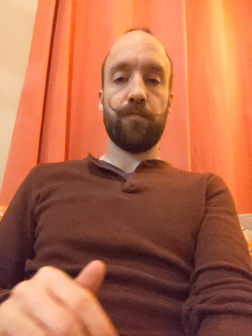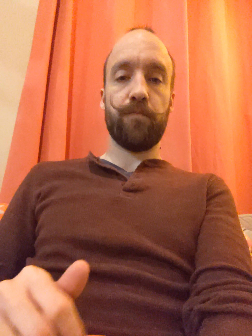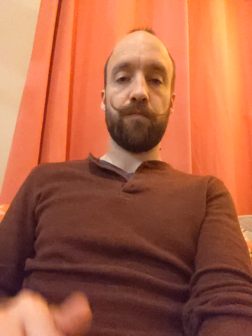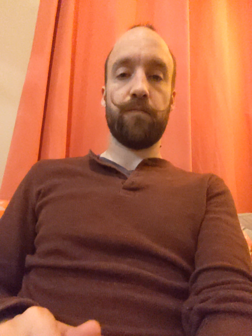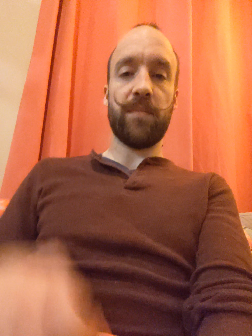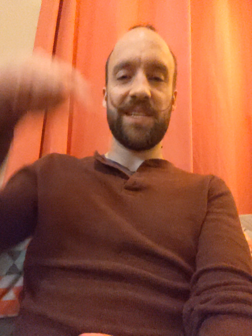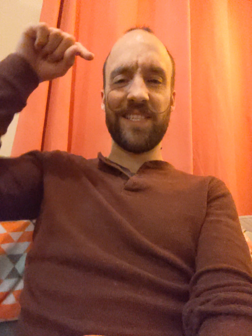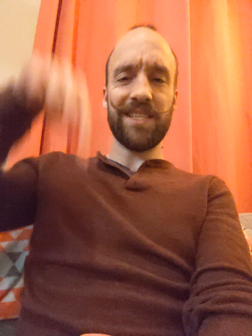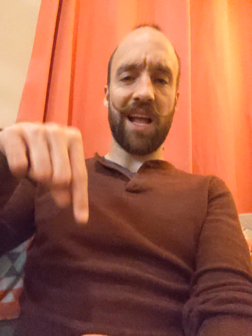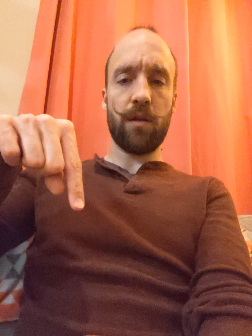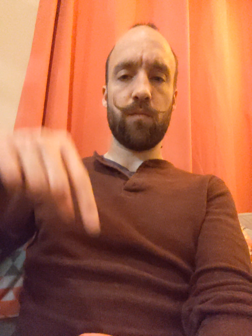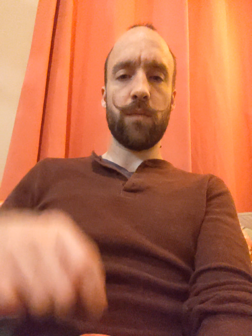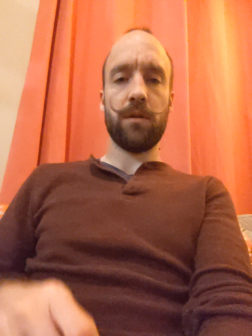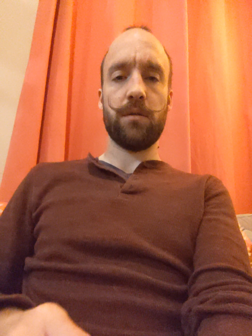down